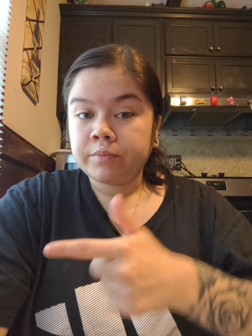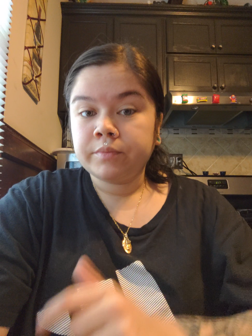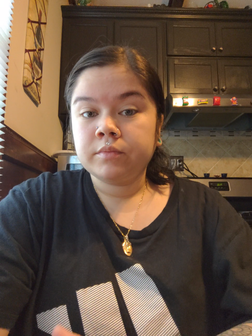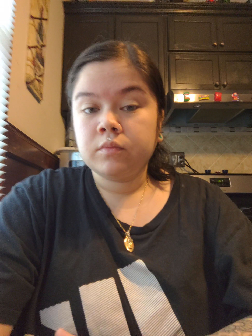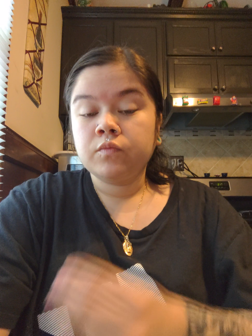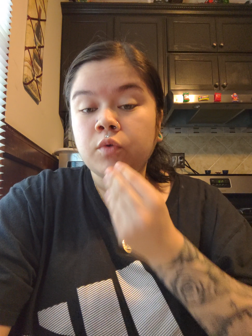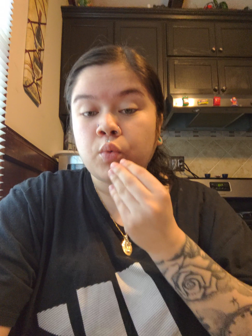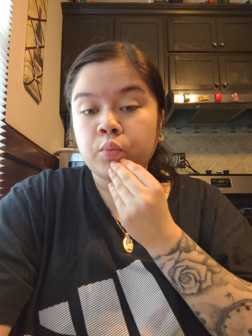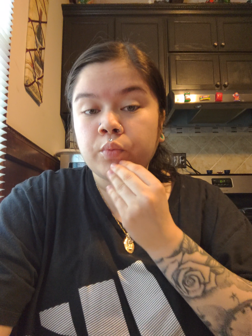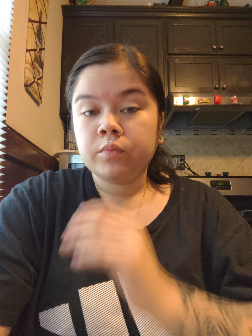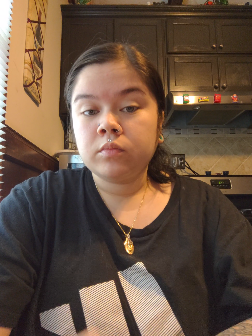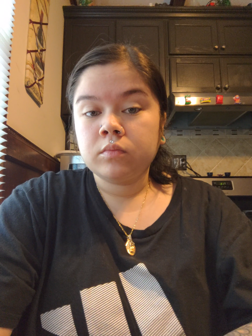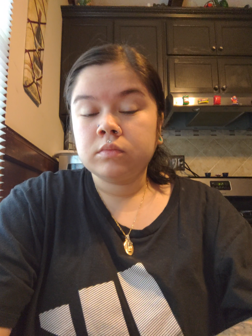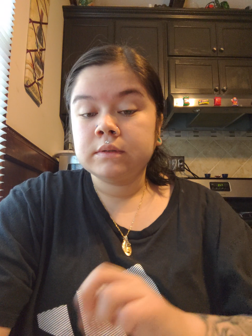food